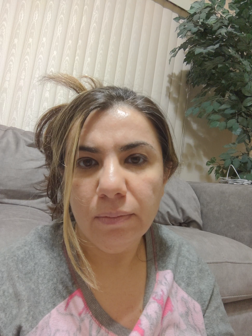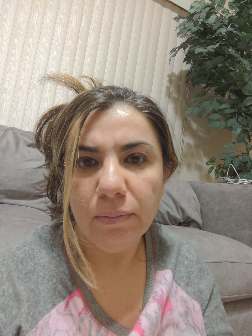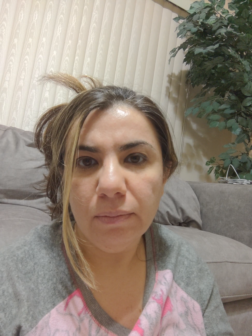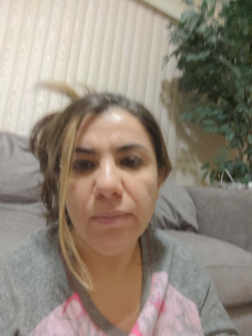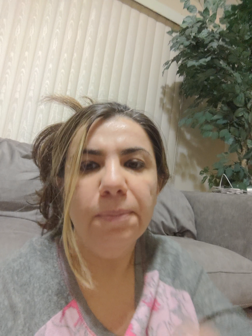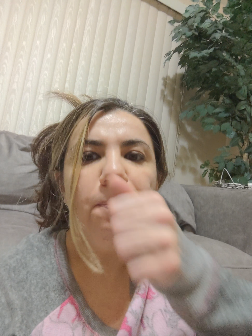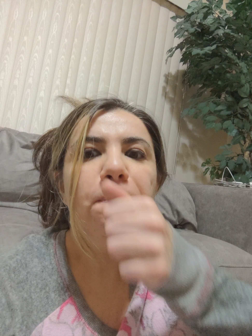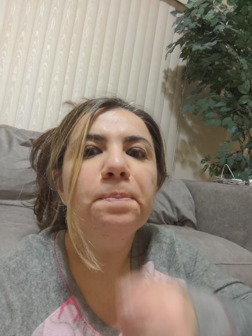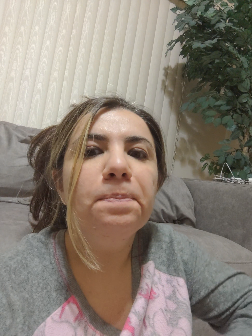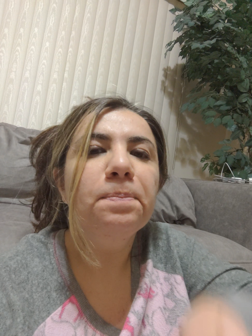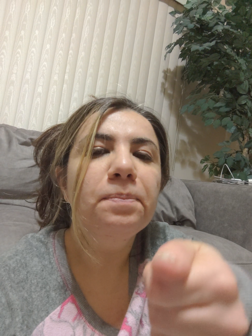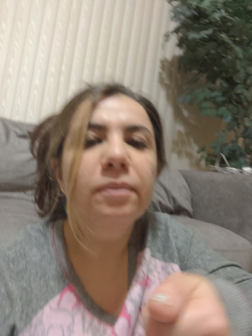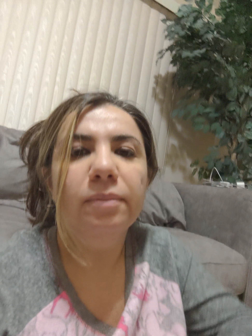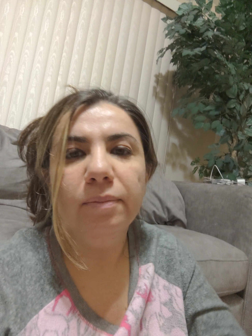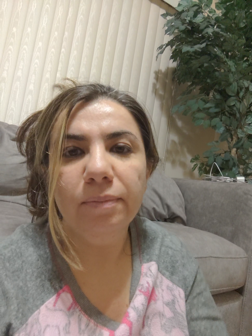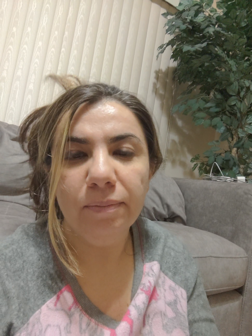hide